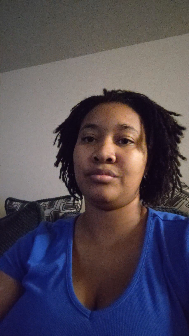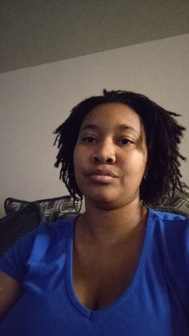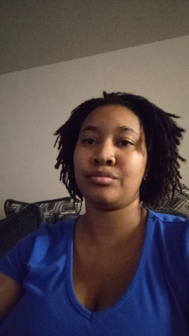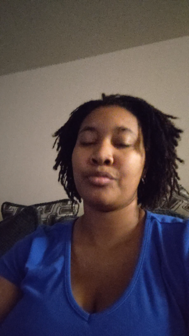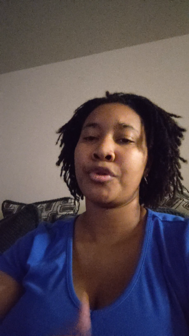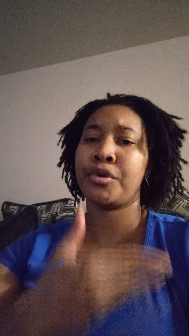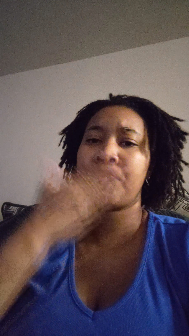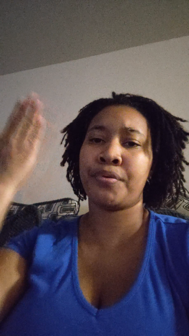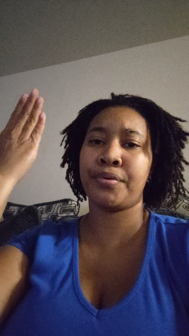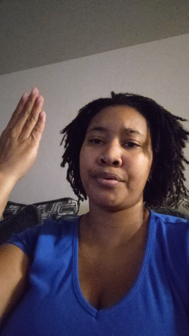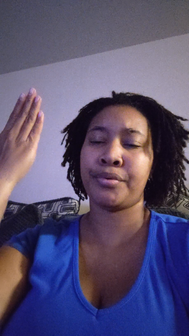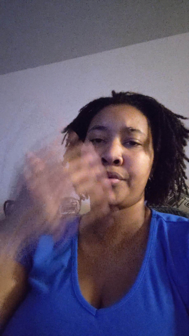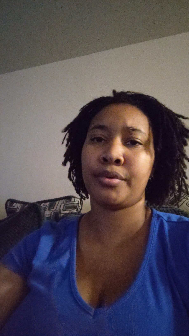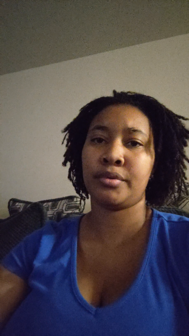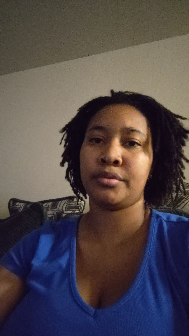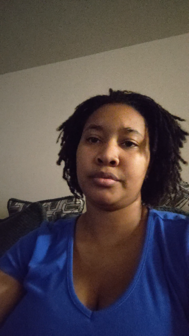all gone